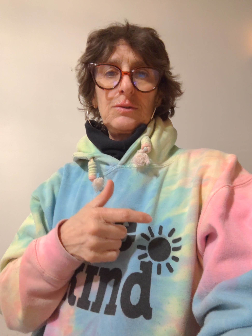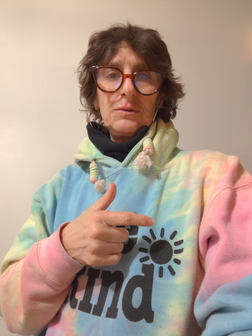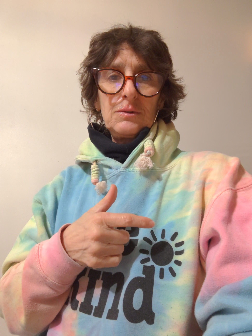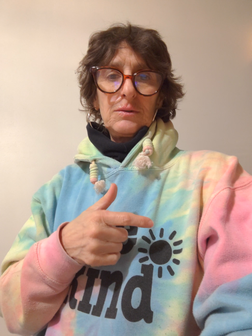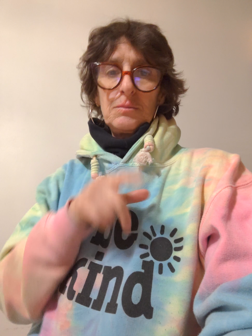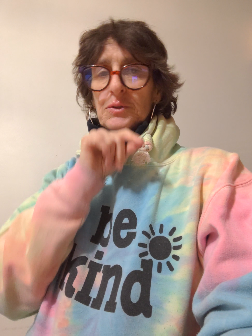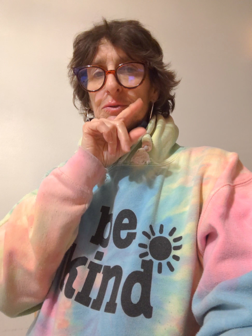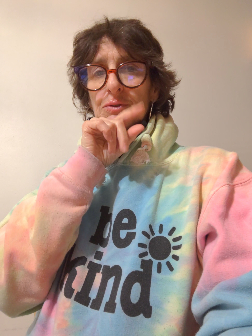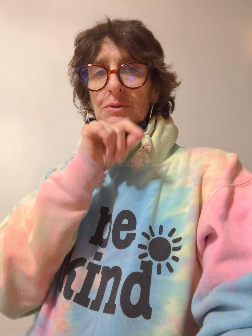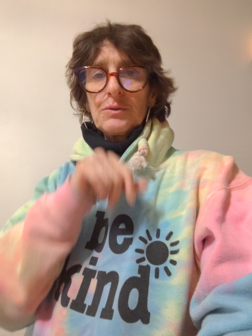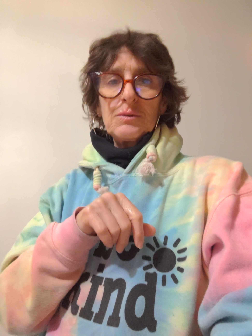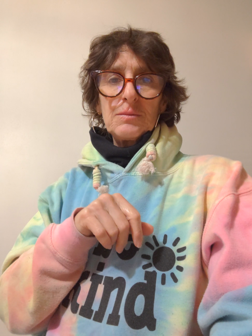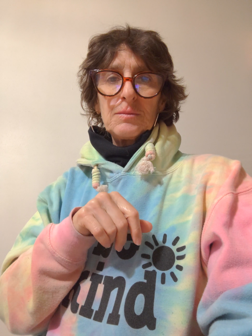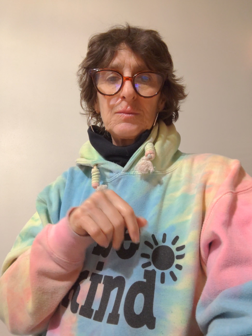bird